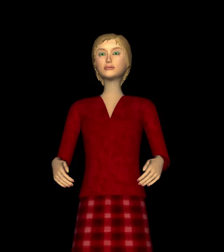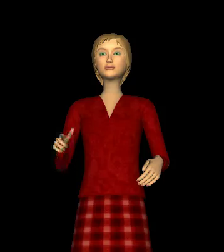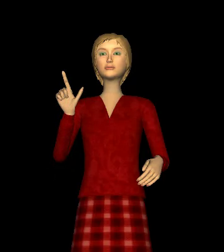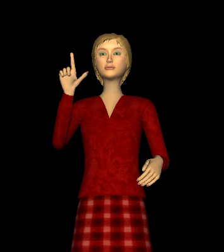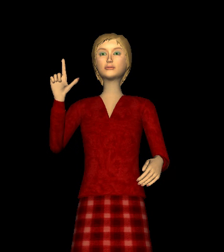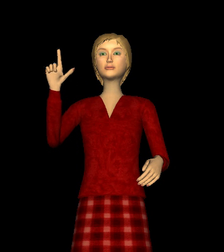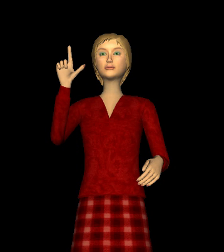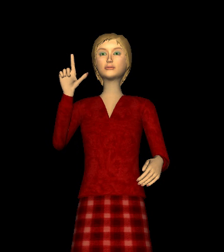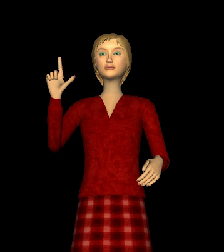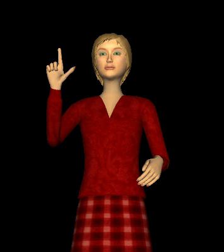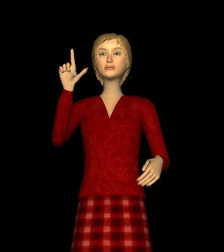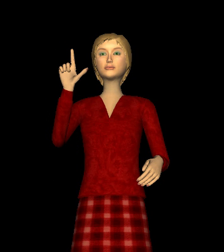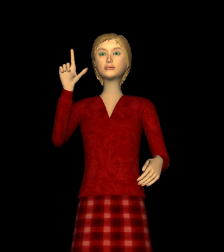الإثنين